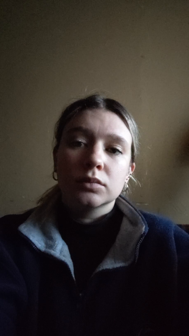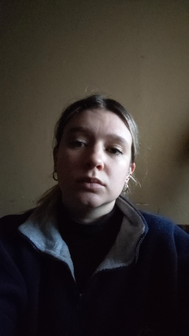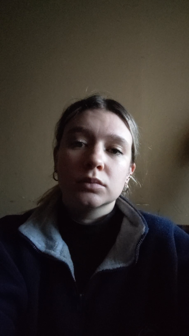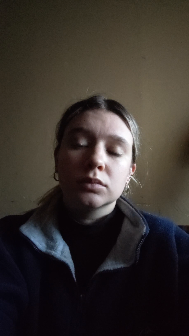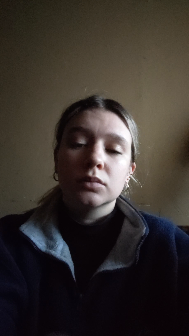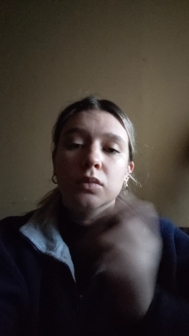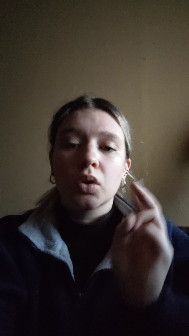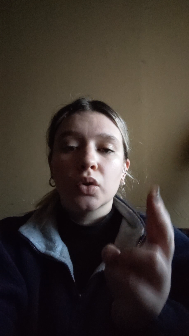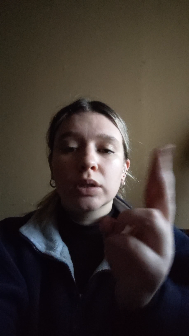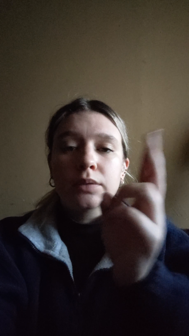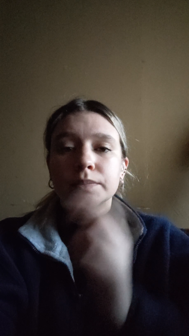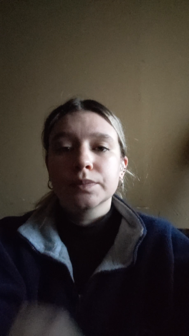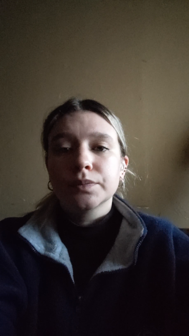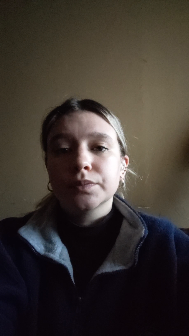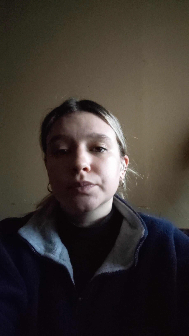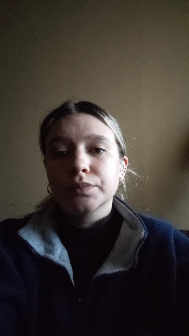hurry